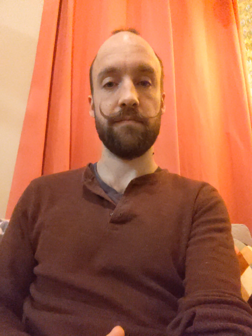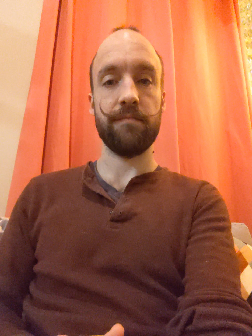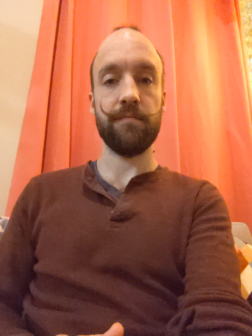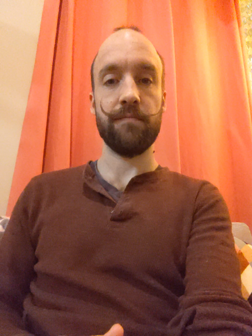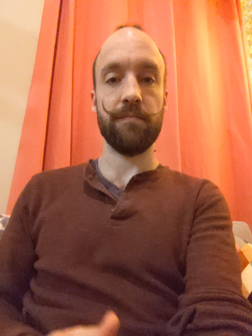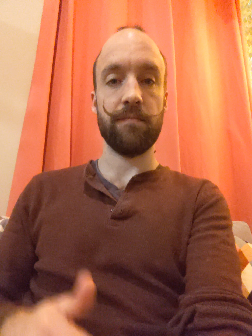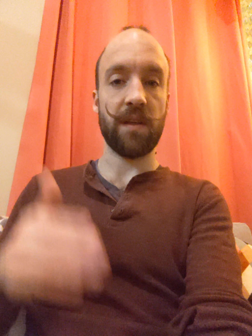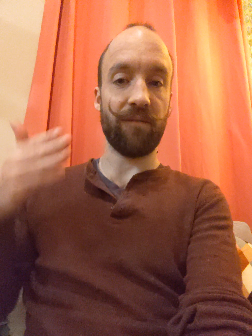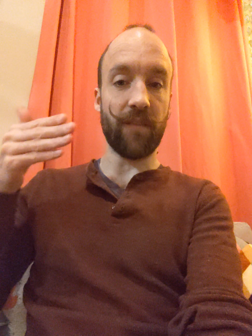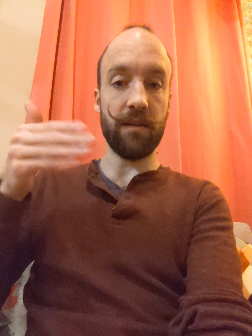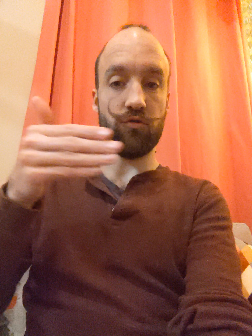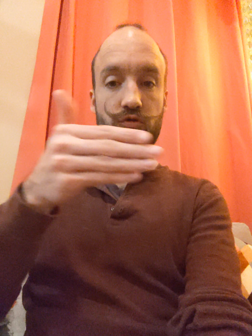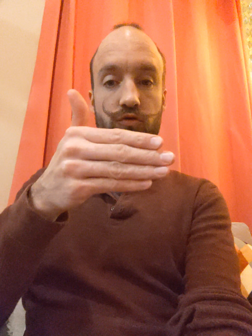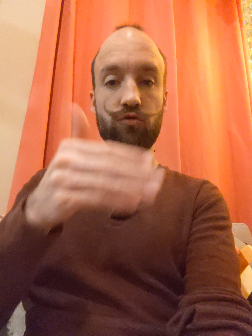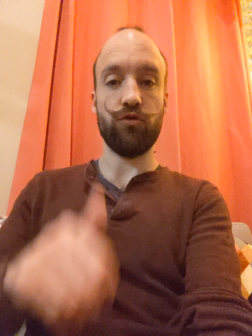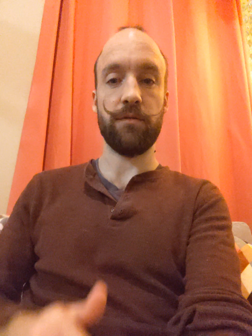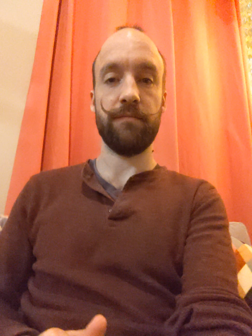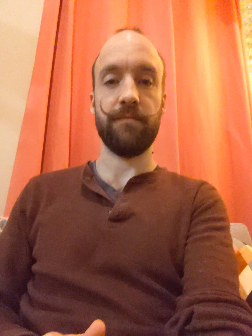fish